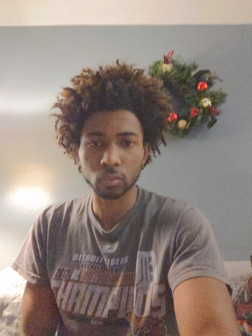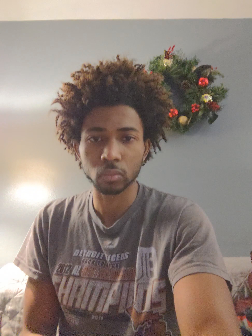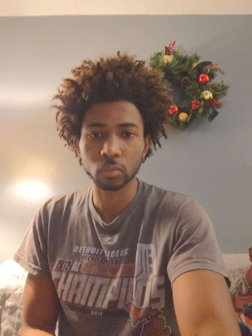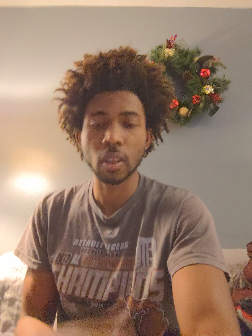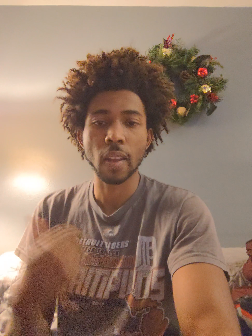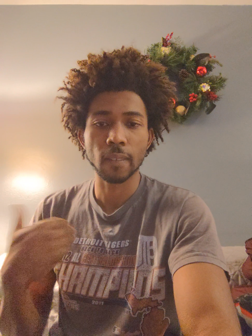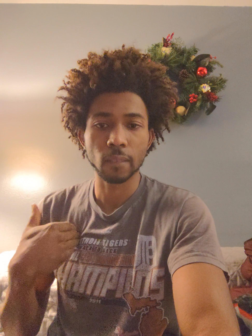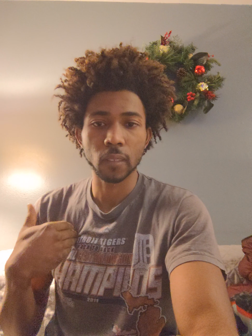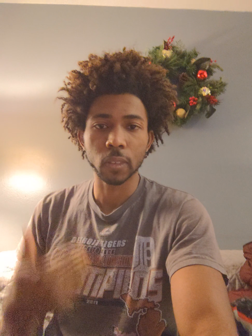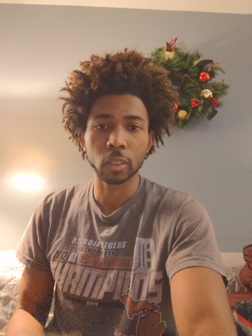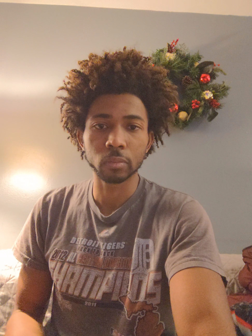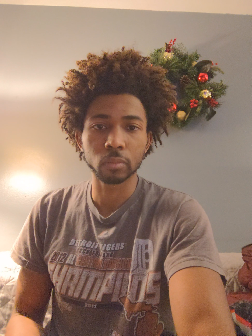have to